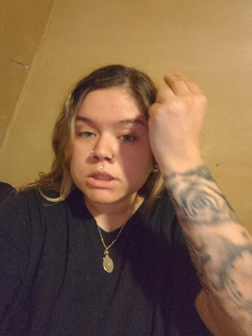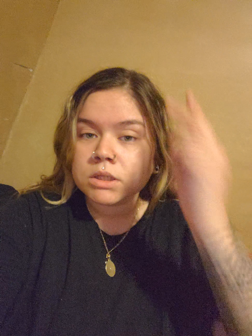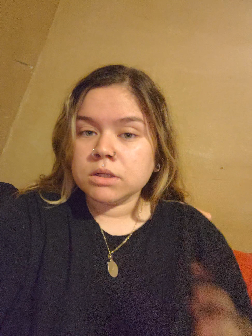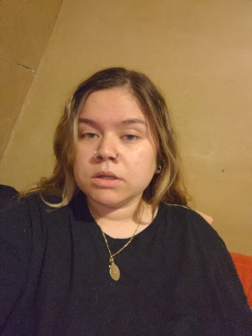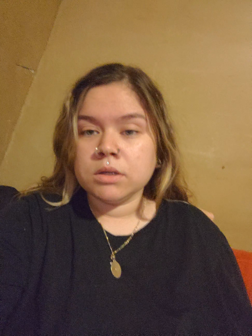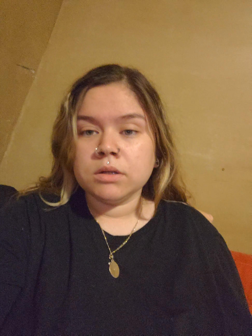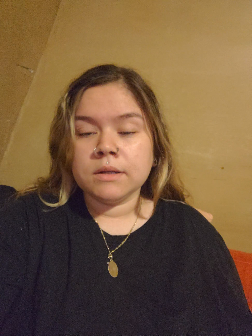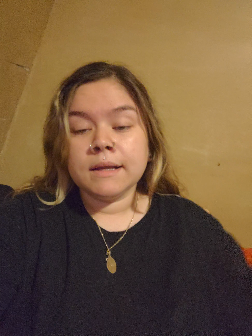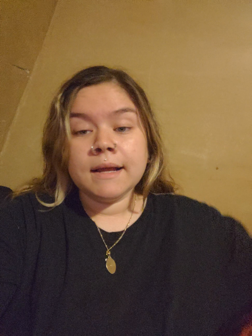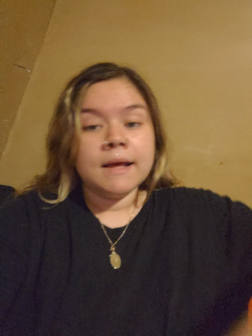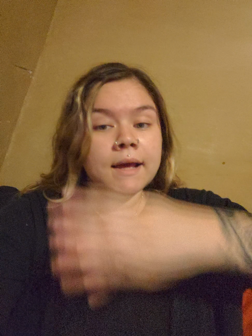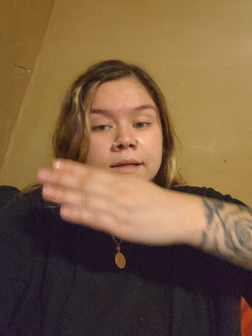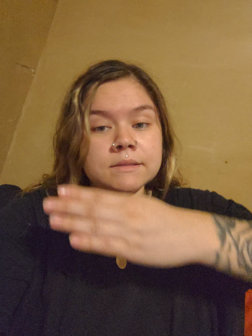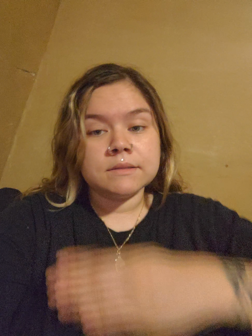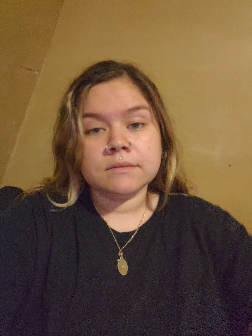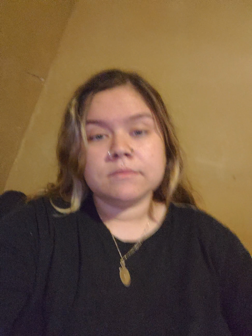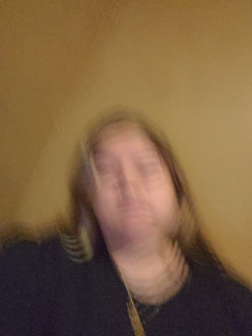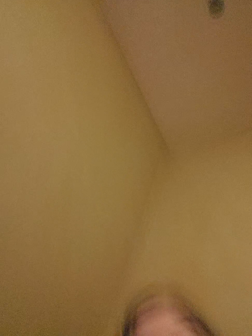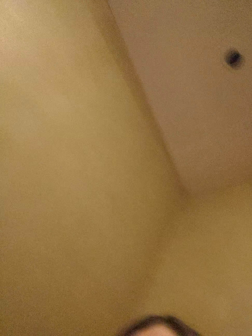kick